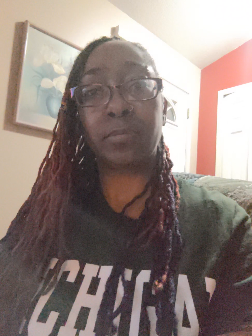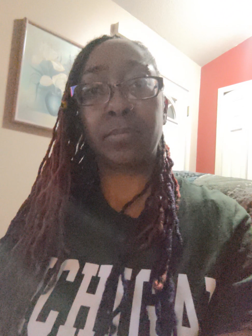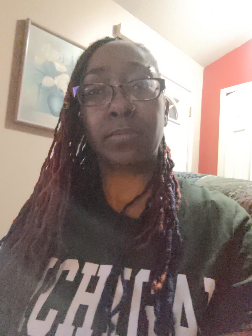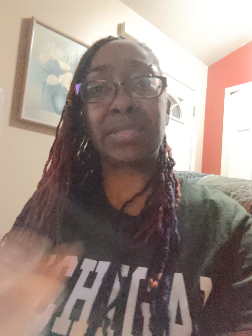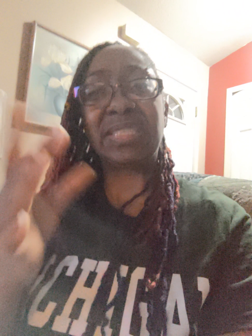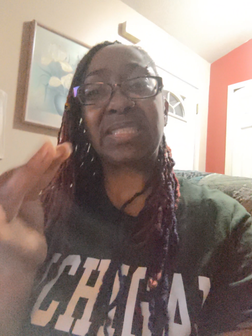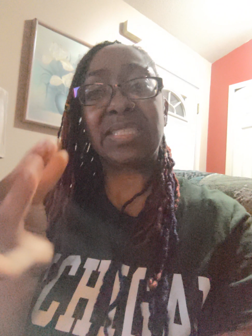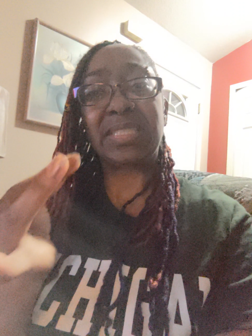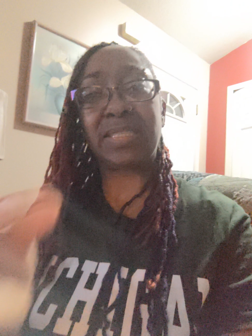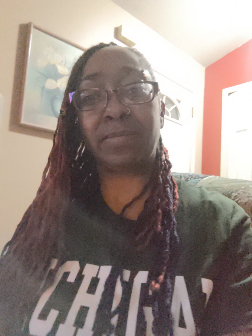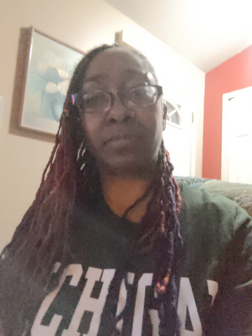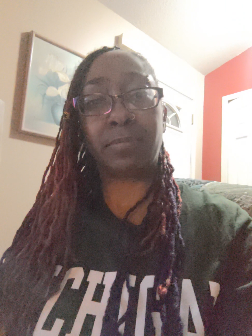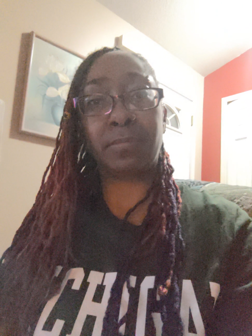sticky